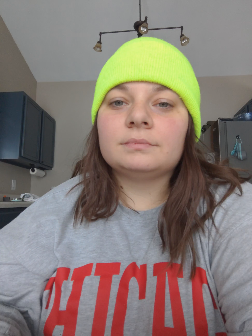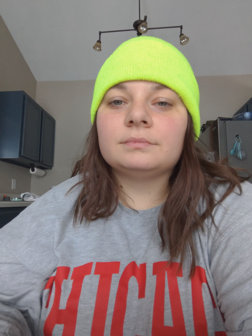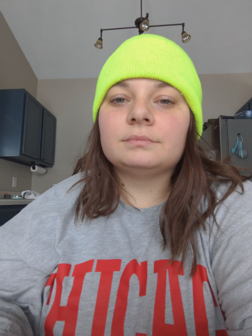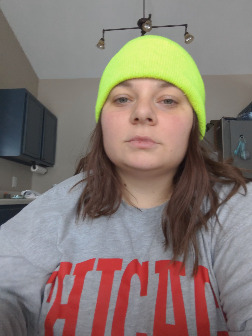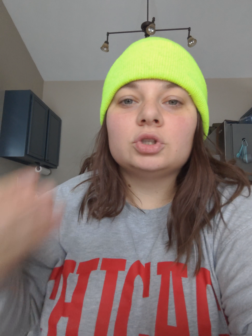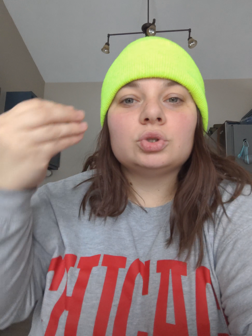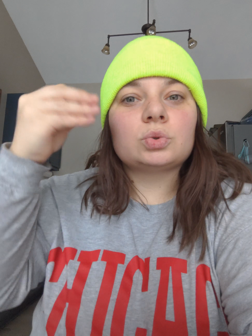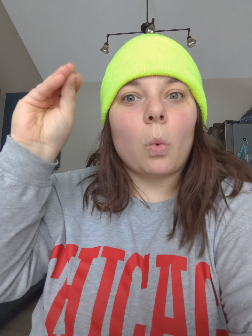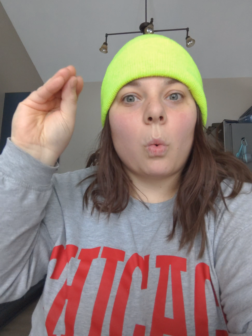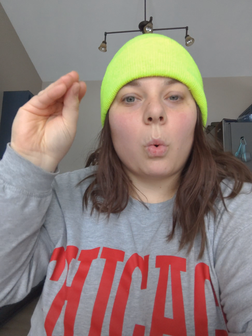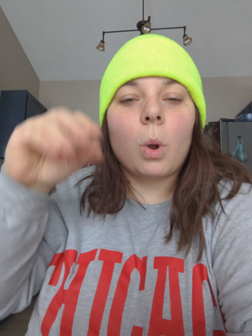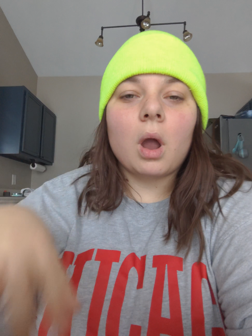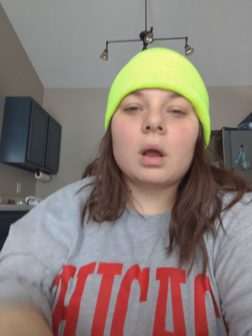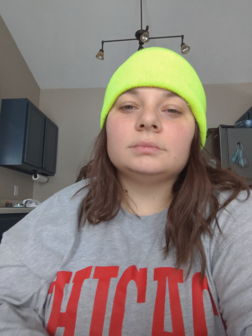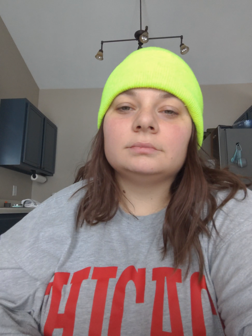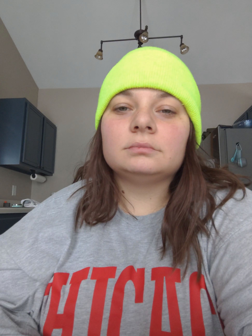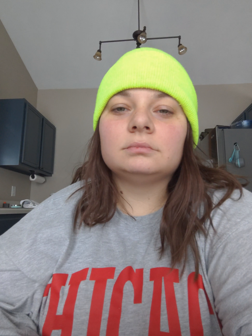store